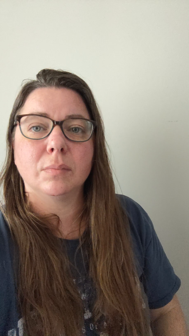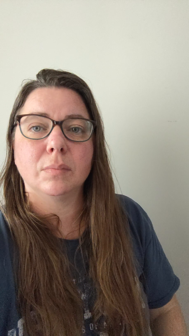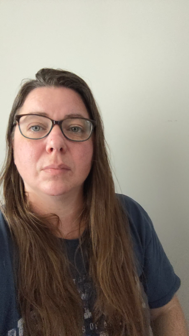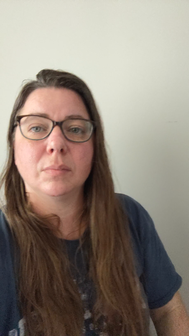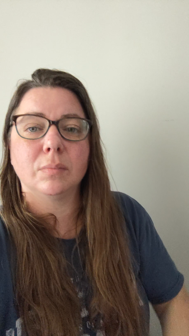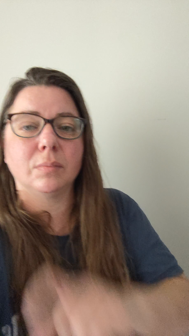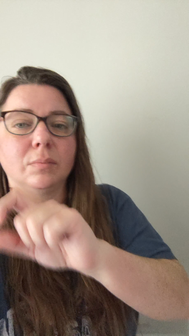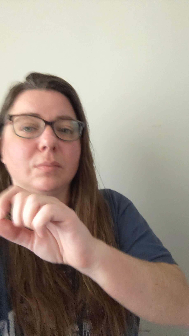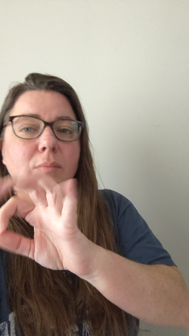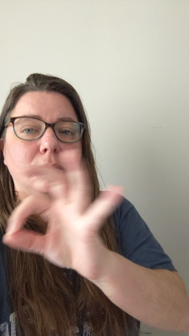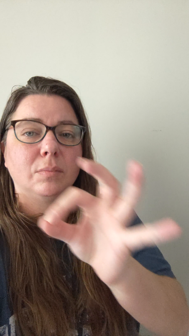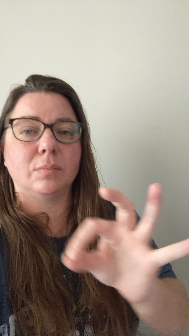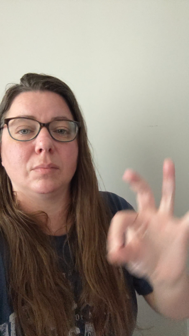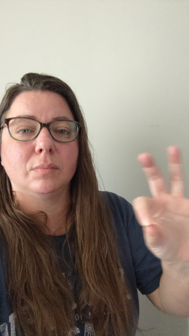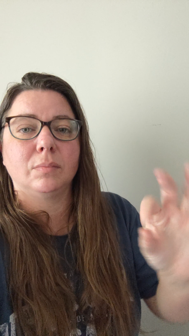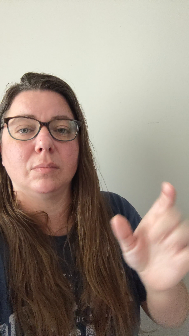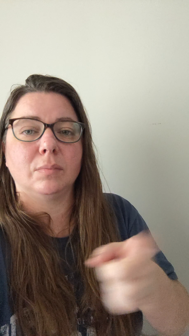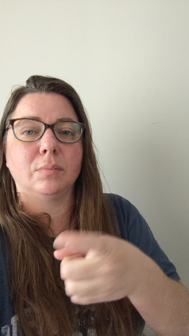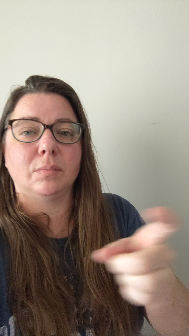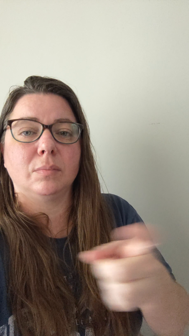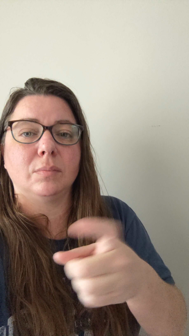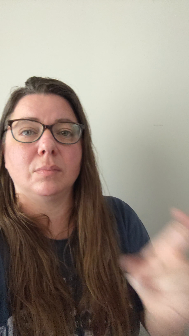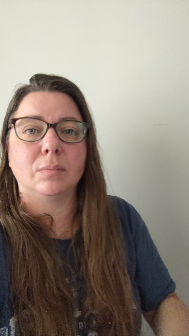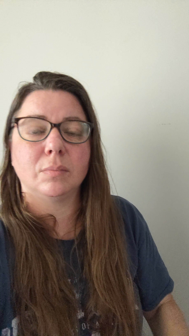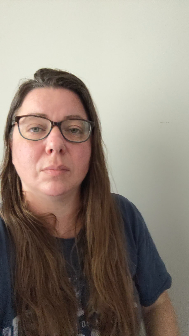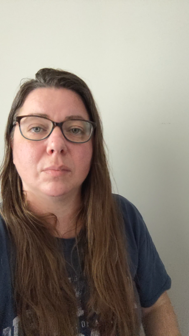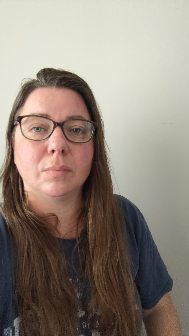hose